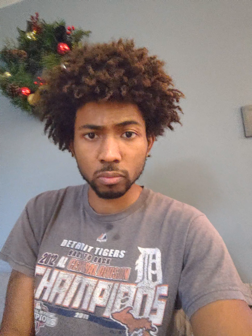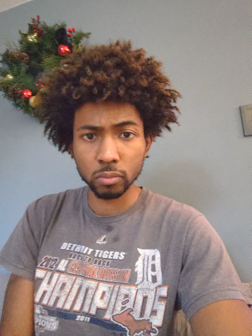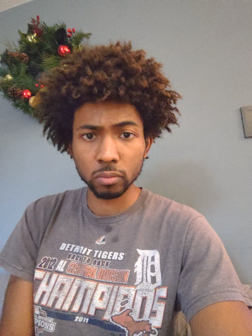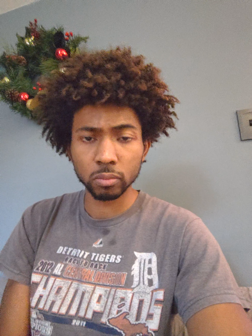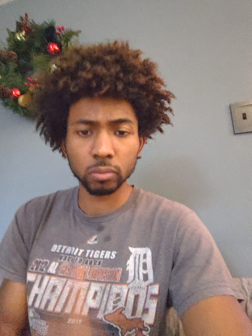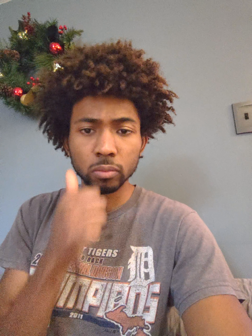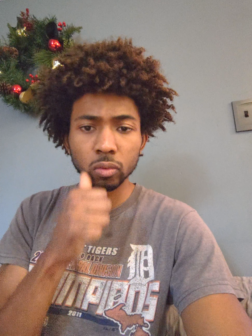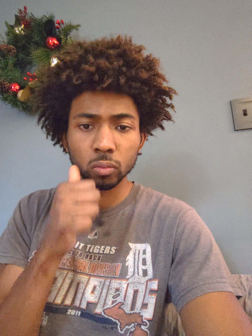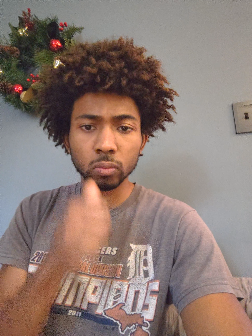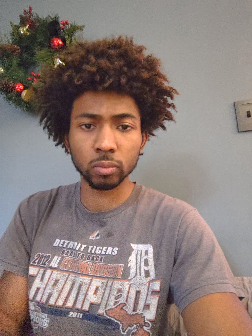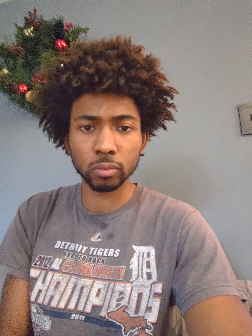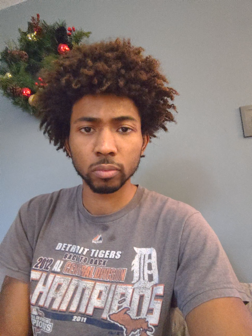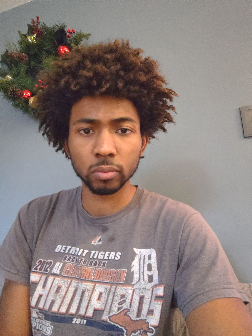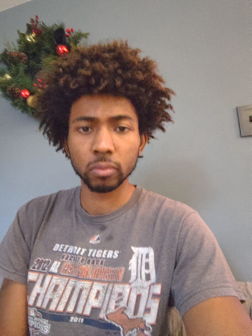girl